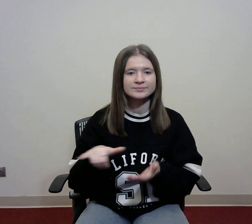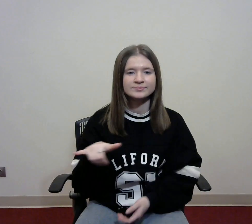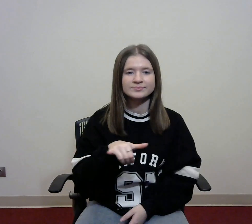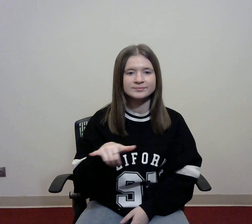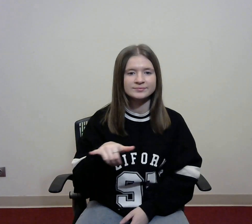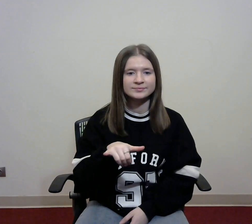harda